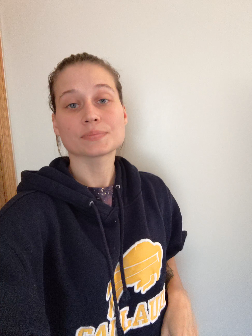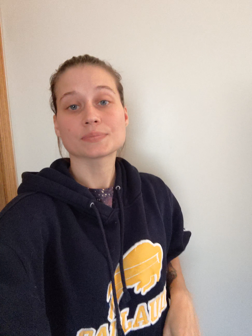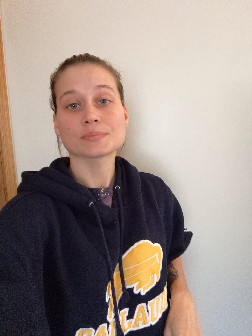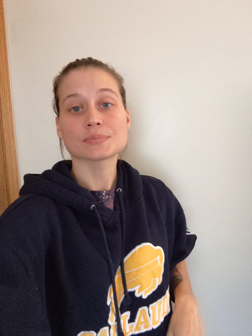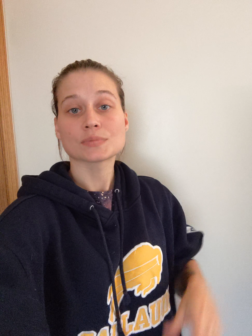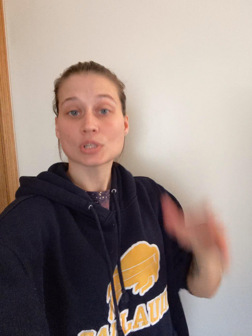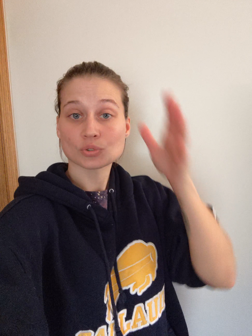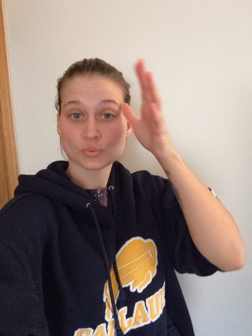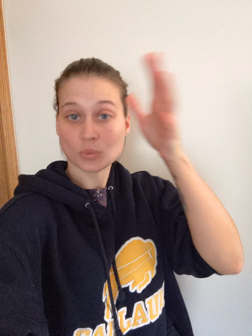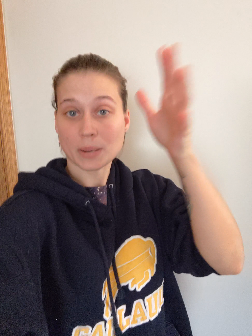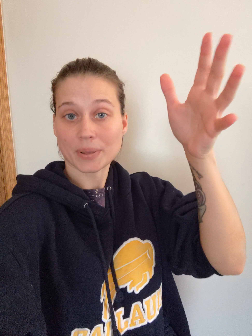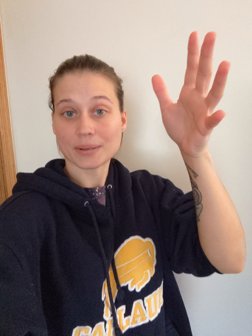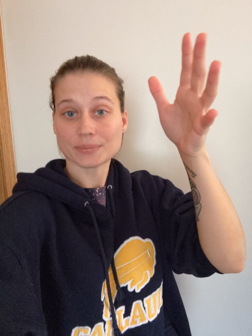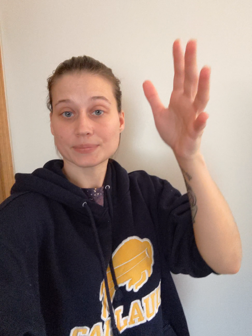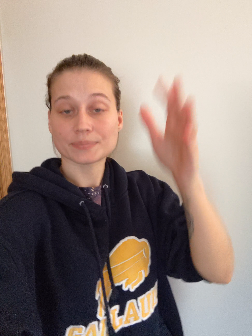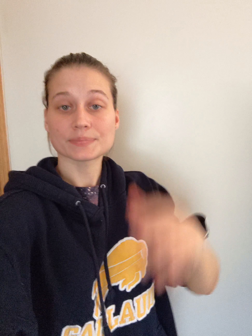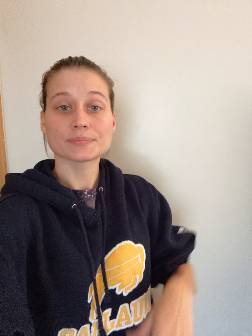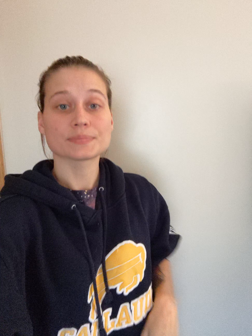grandpa